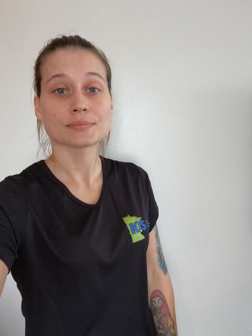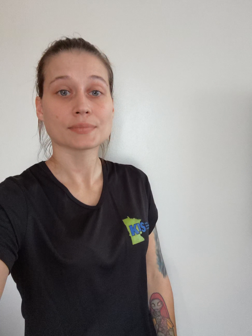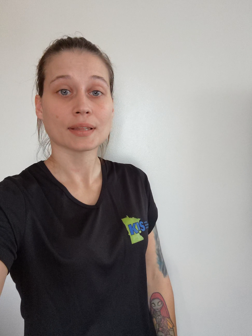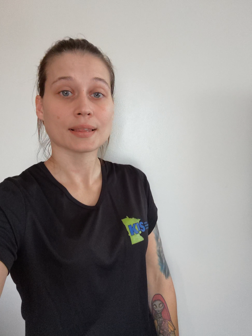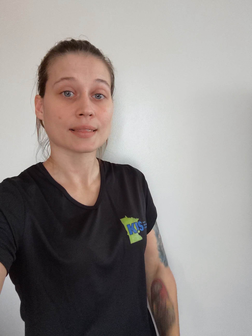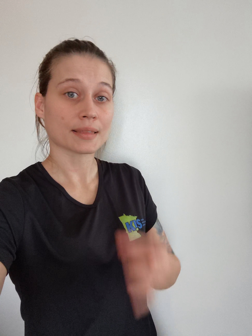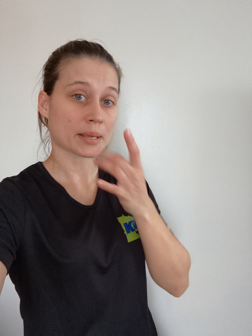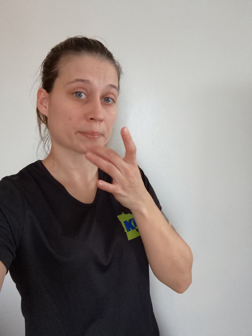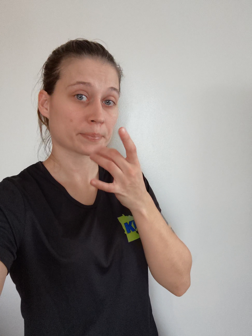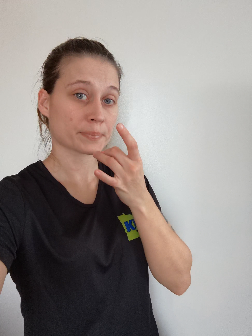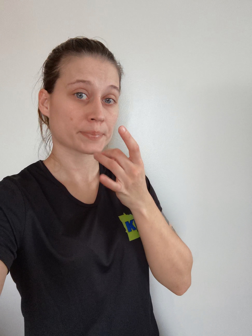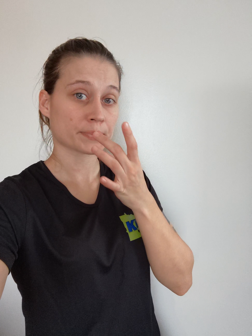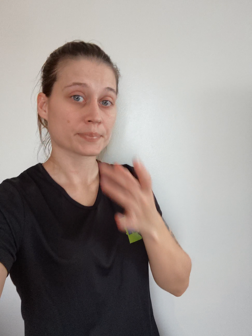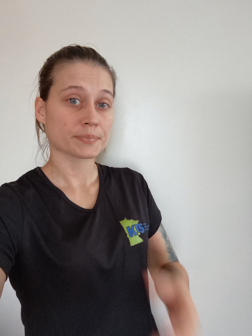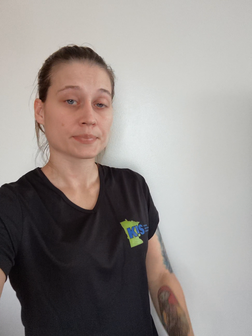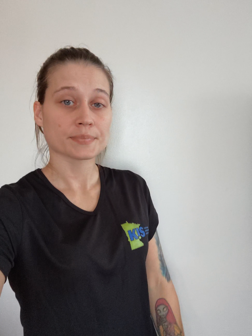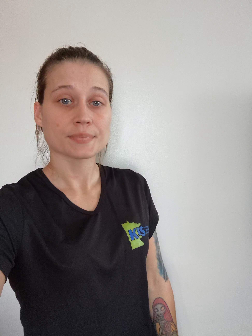lamp